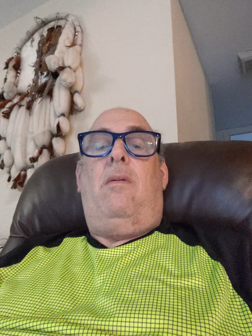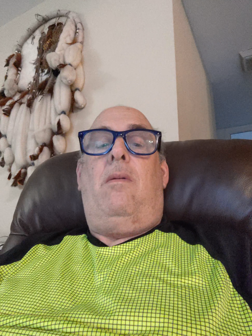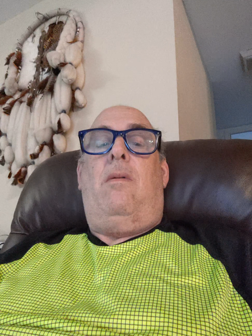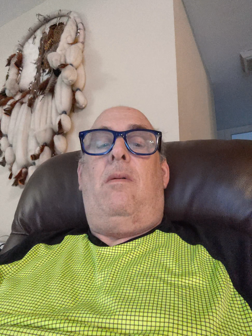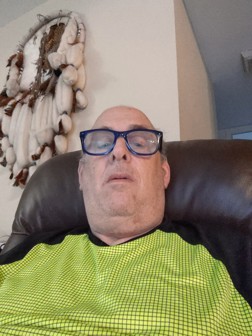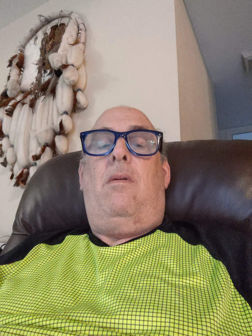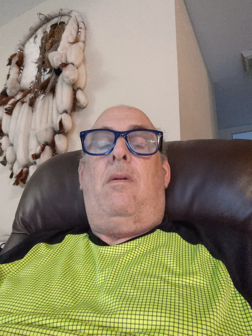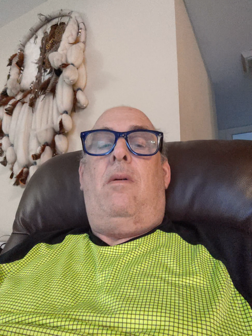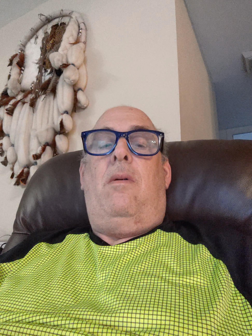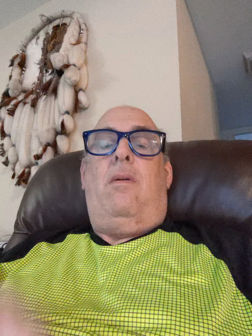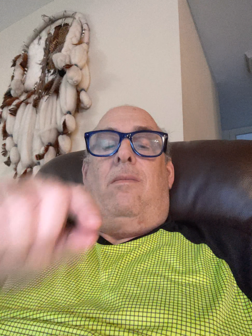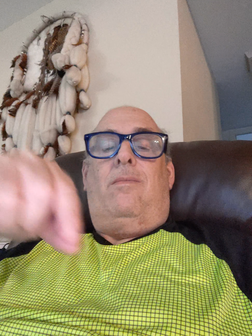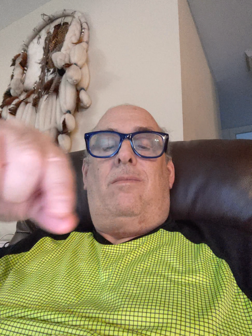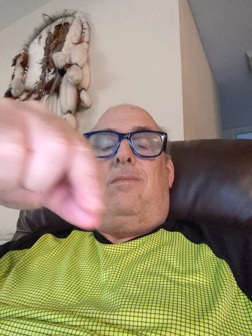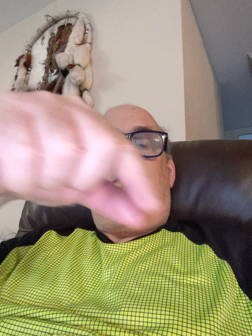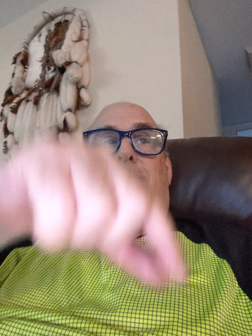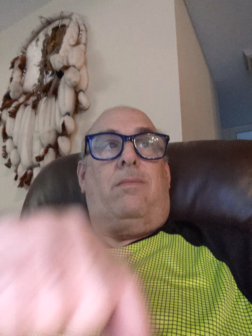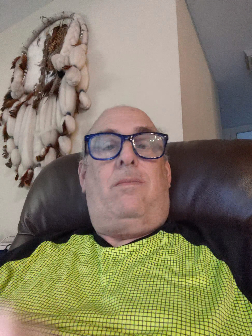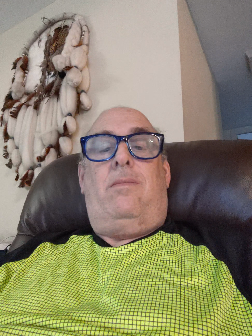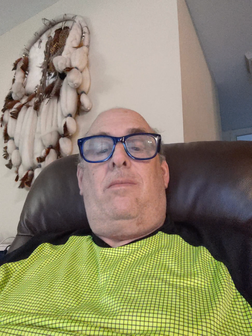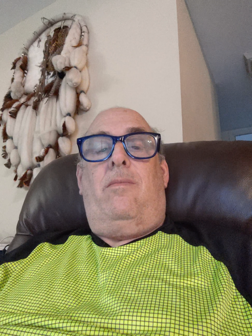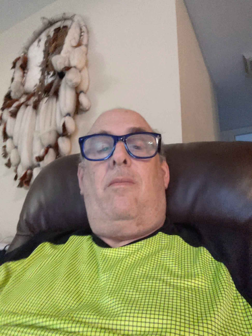puzzle